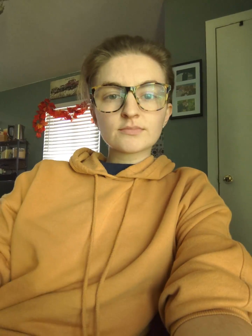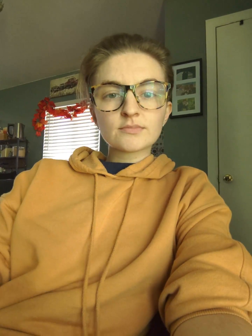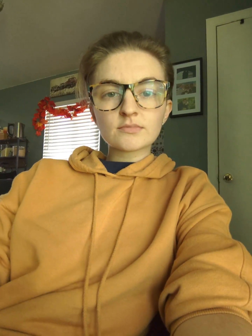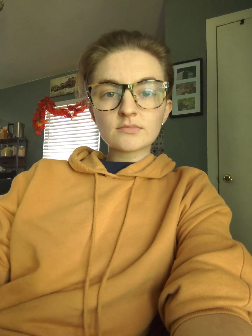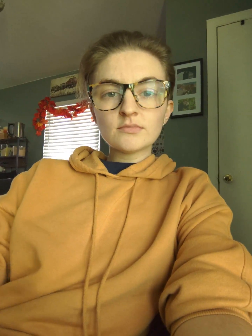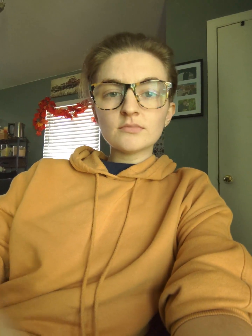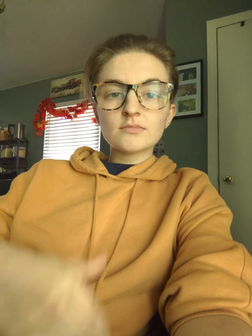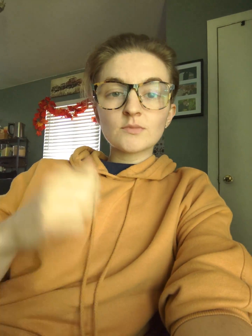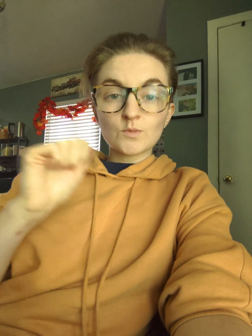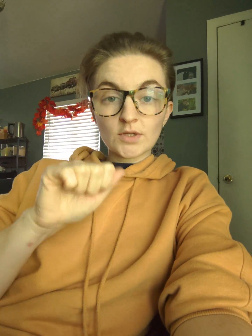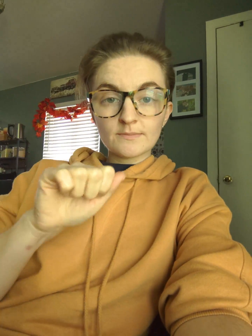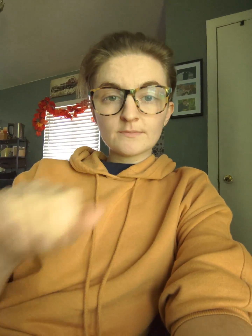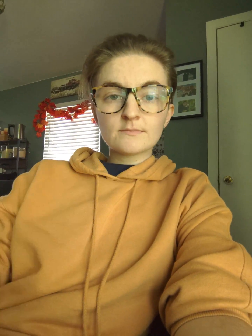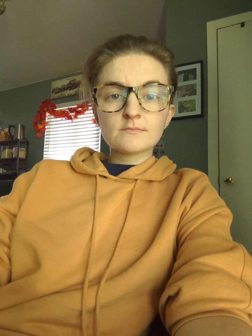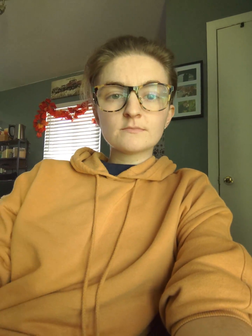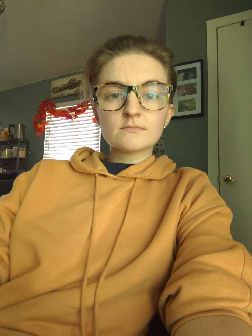knock